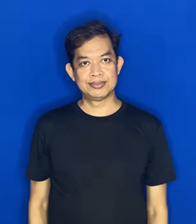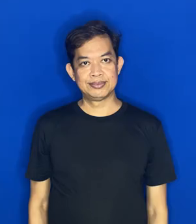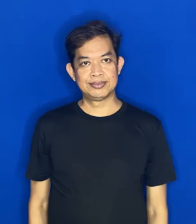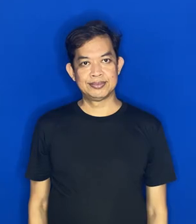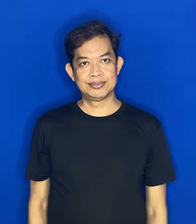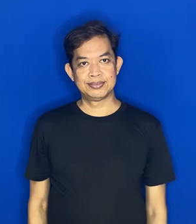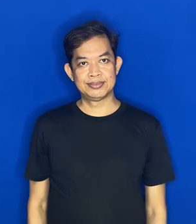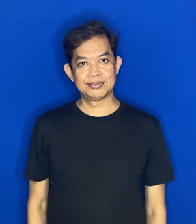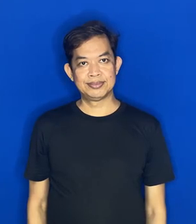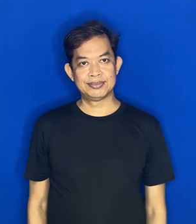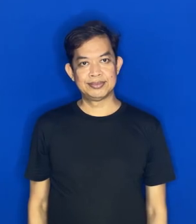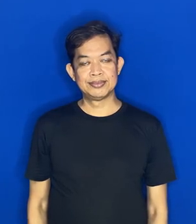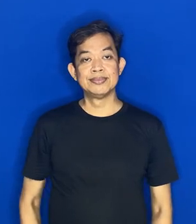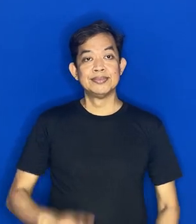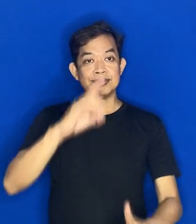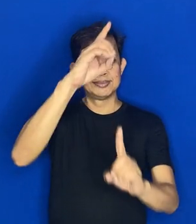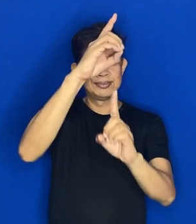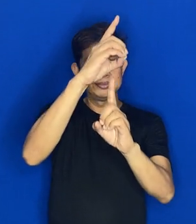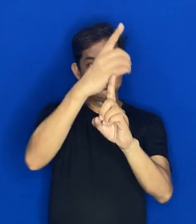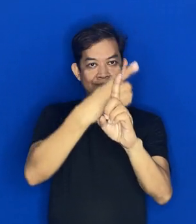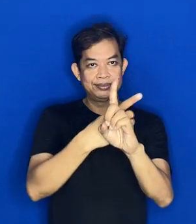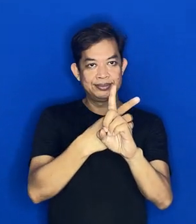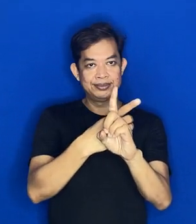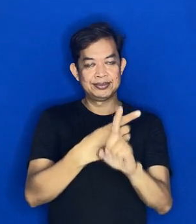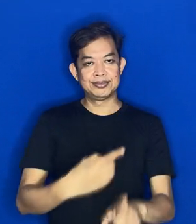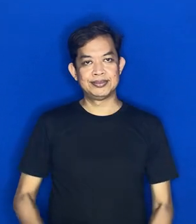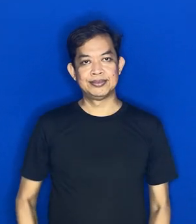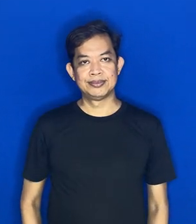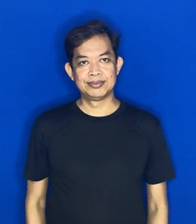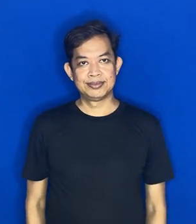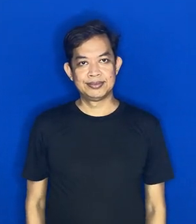december